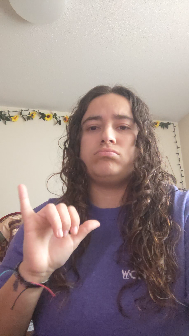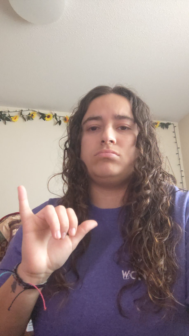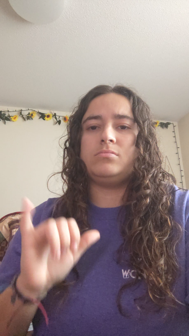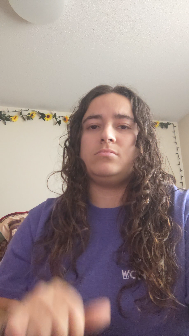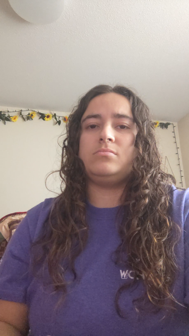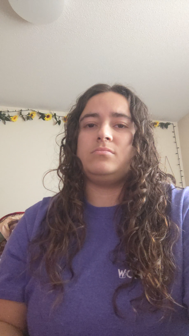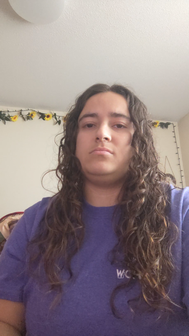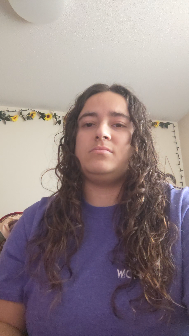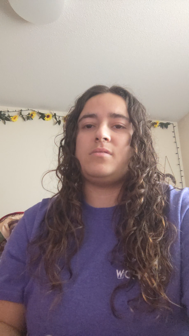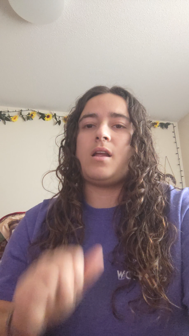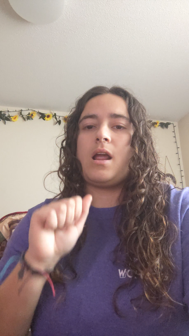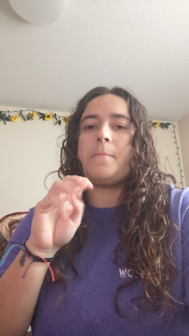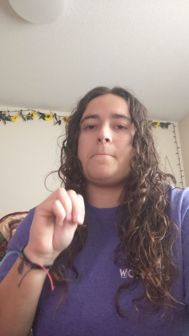am